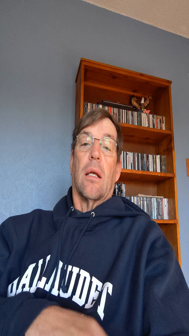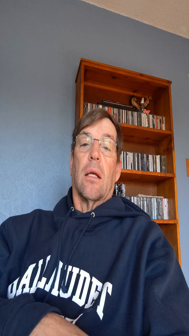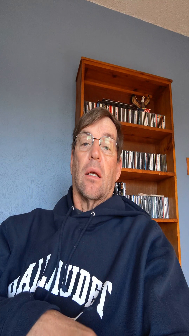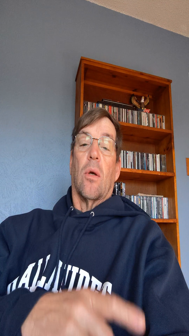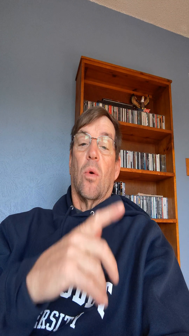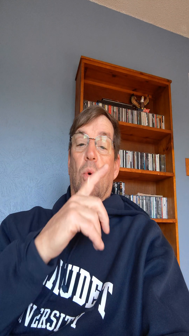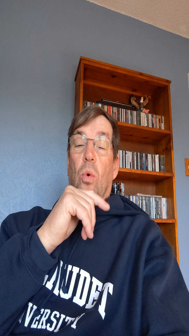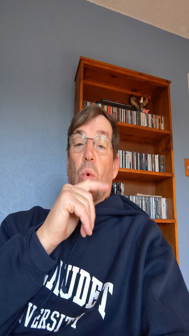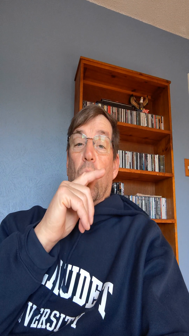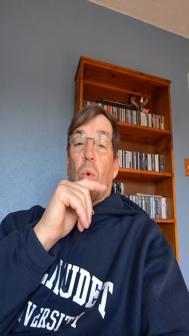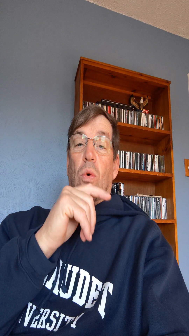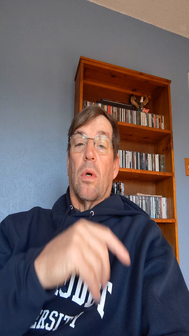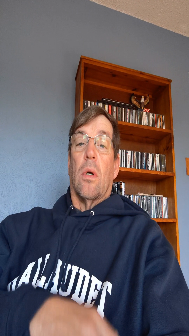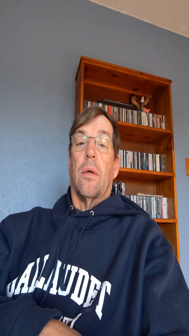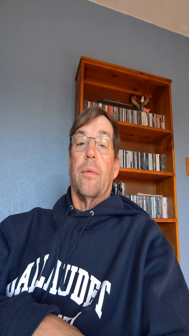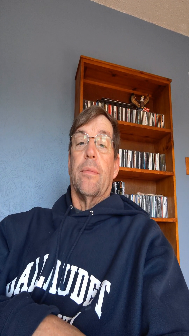who